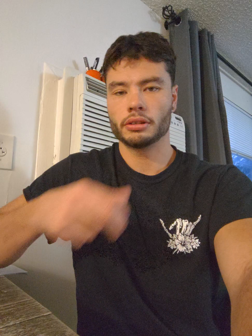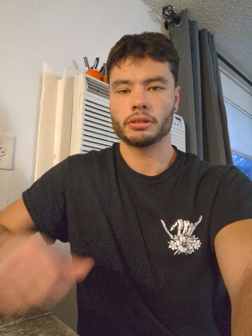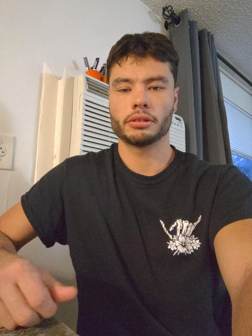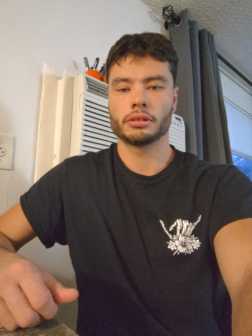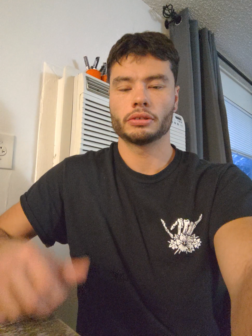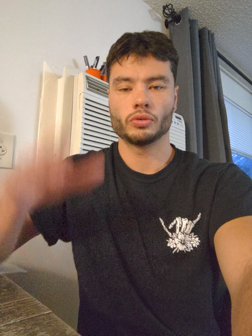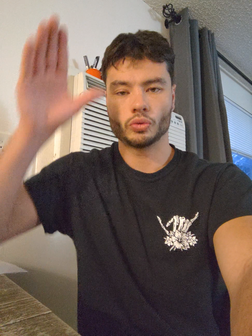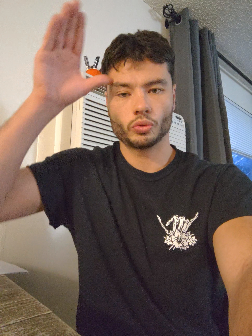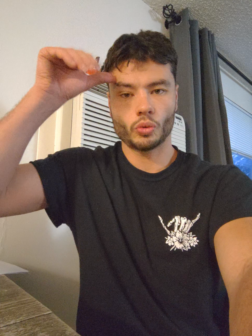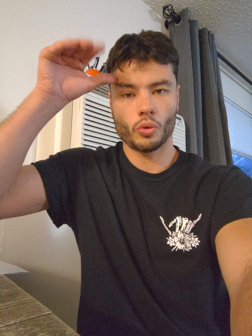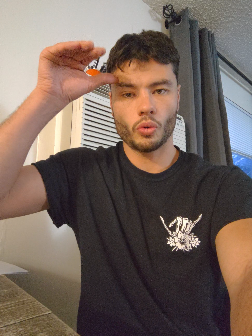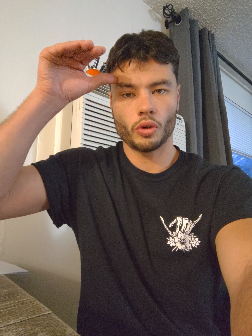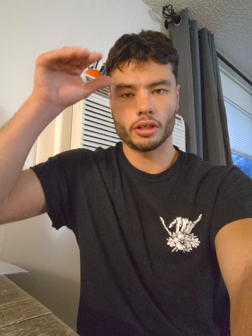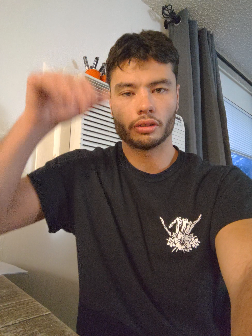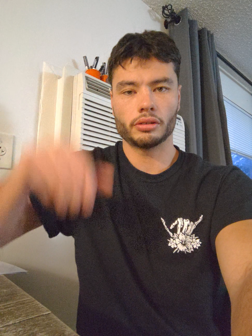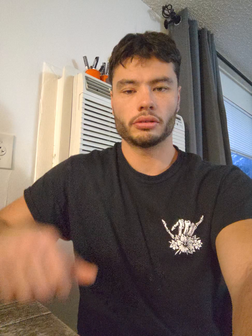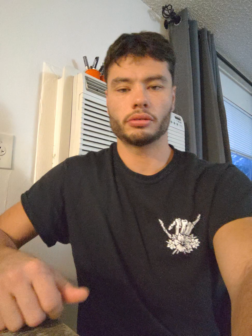donkey